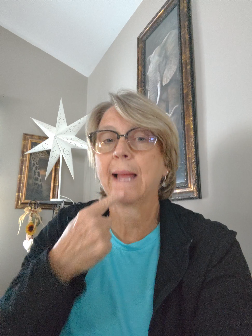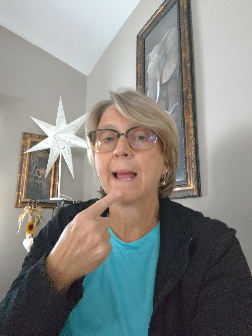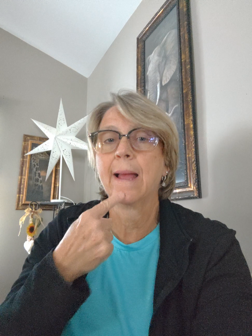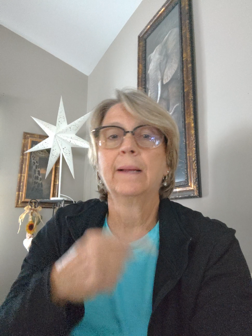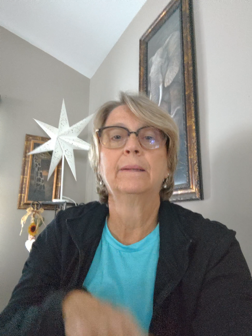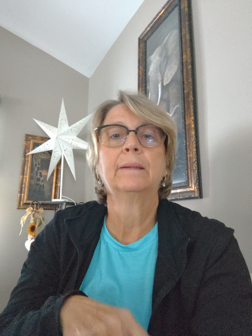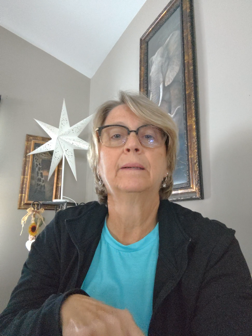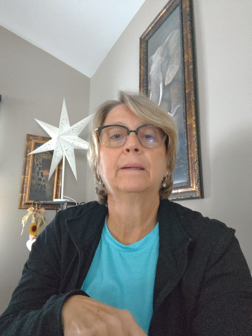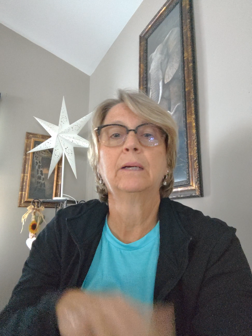say